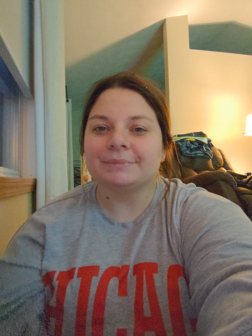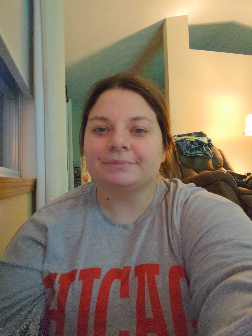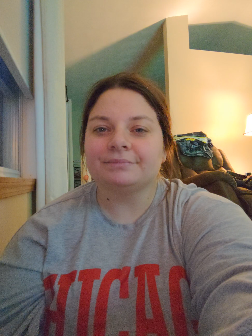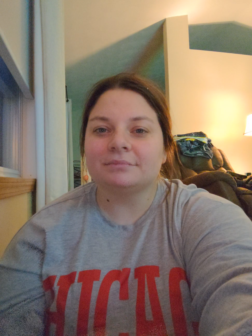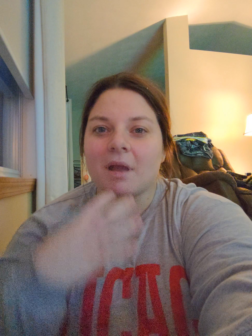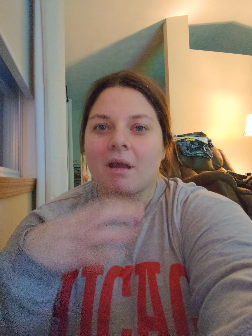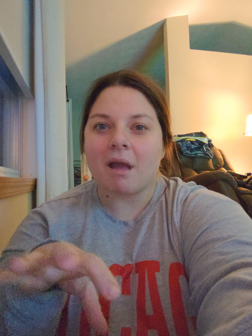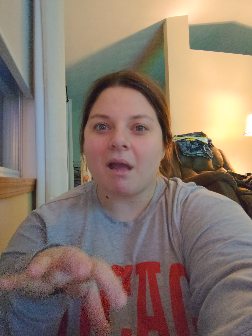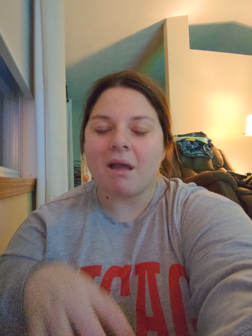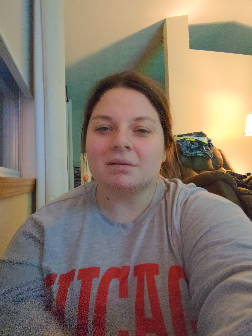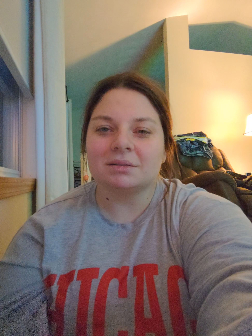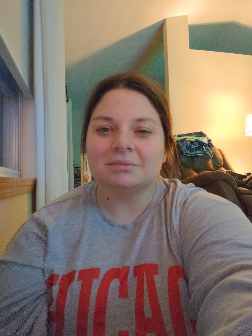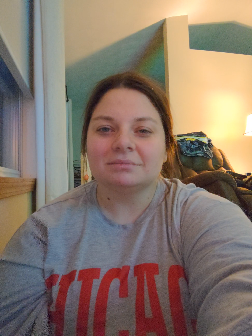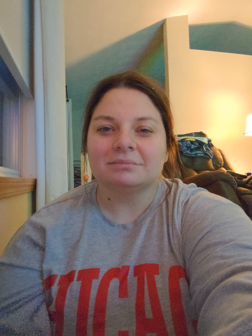hot